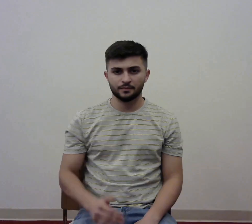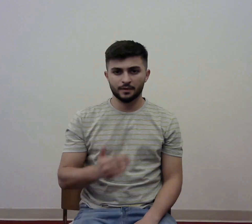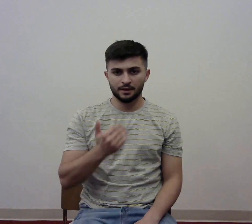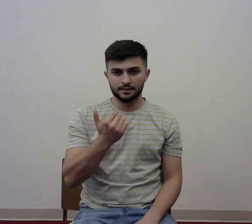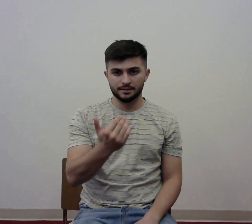siz